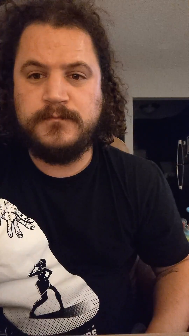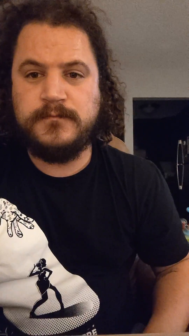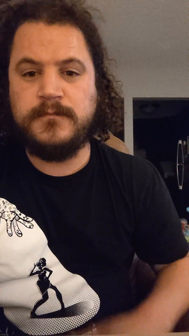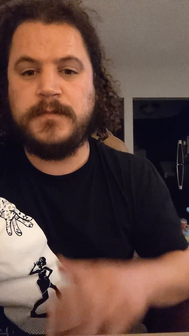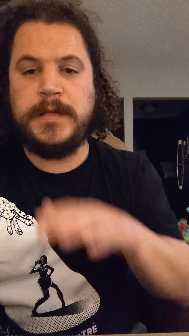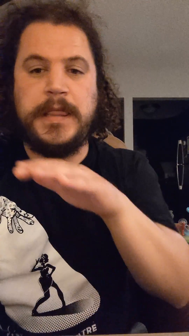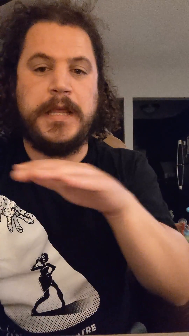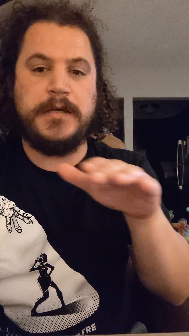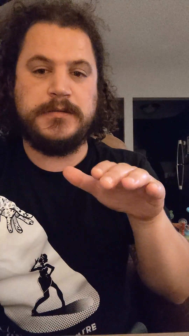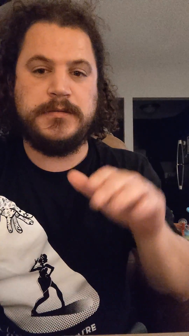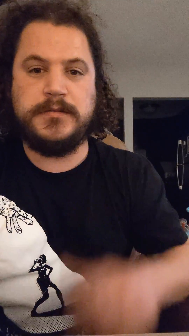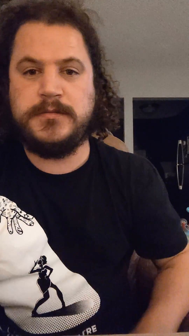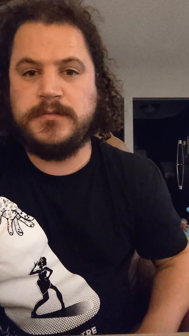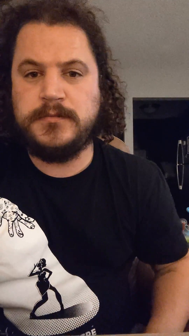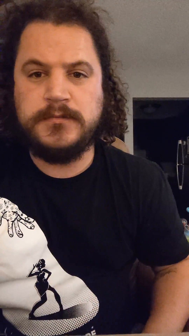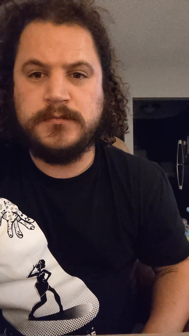nice